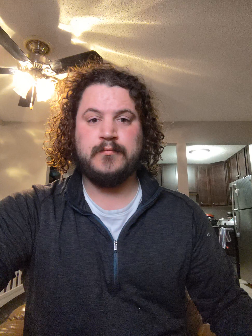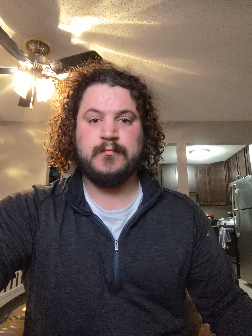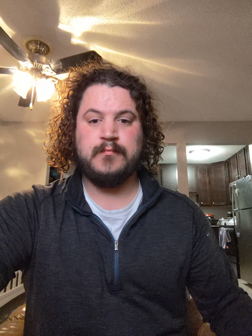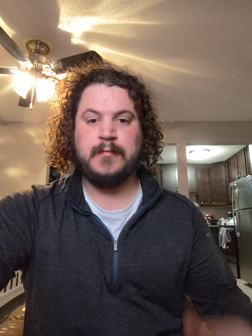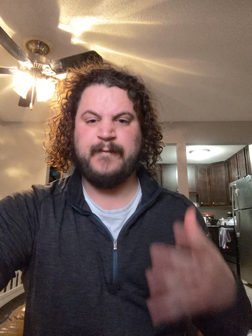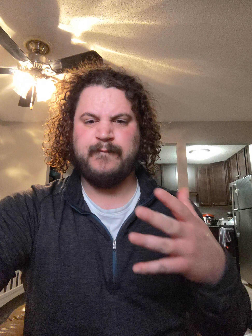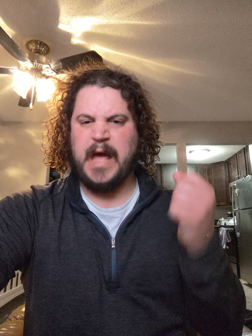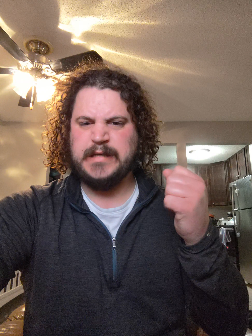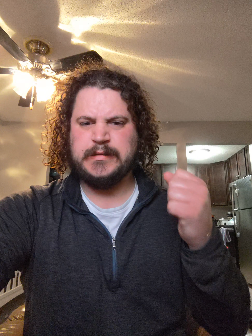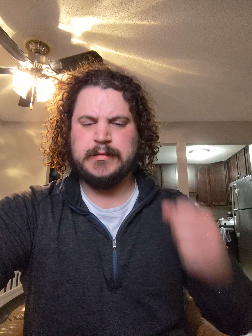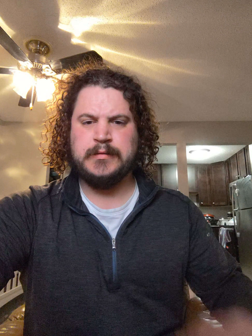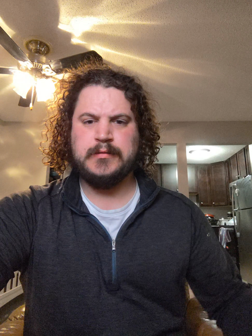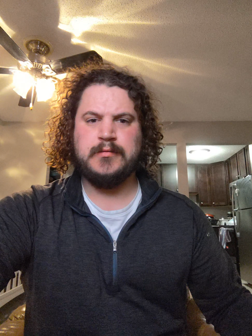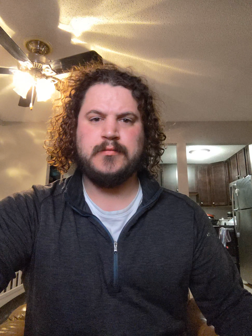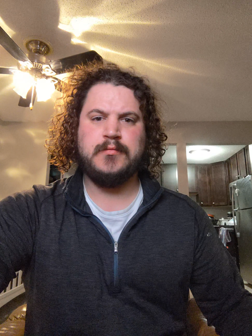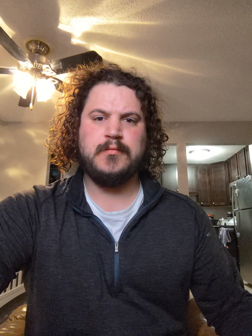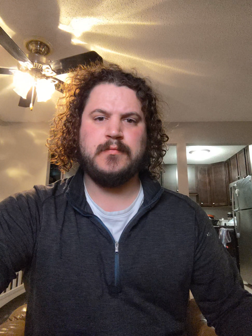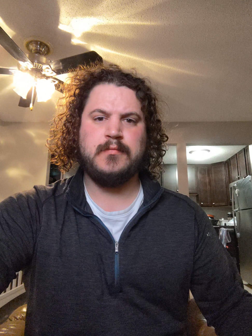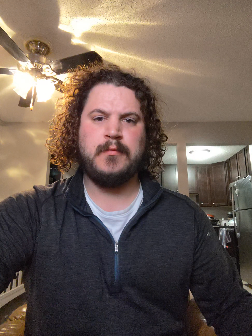fast